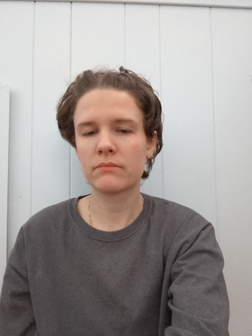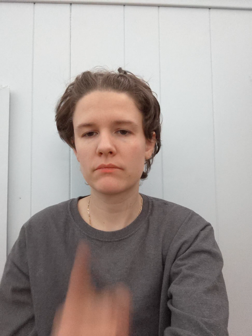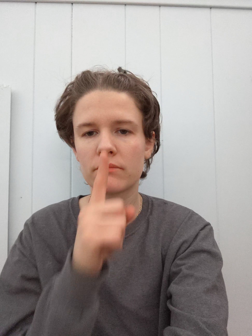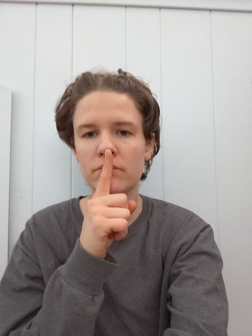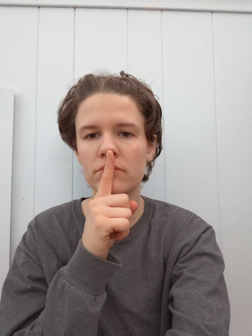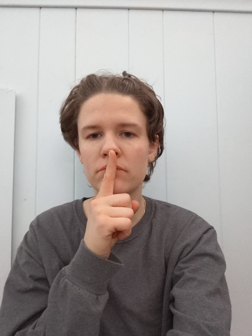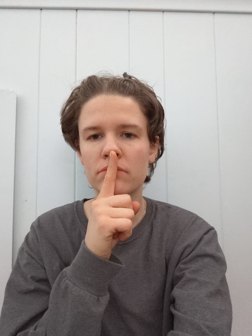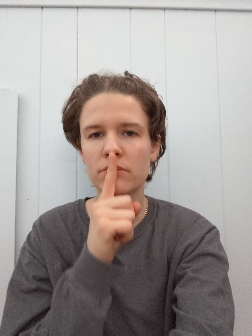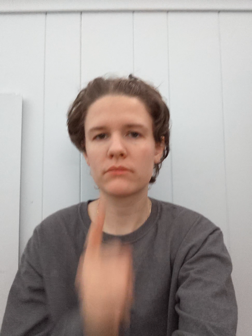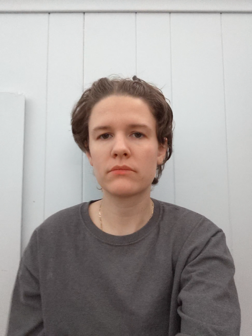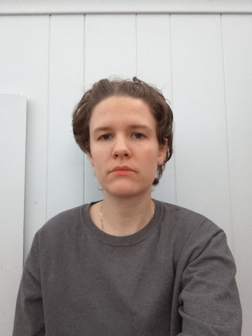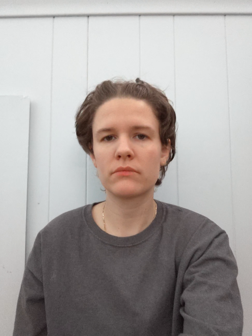shhh